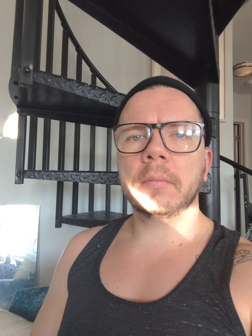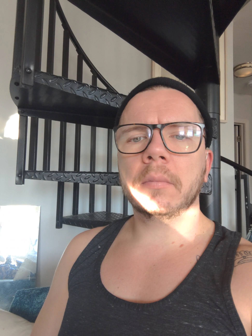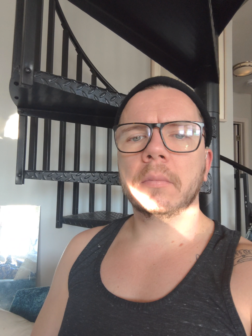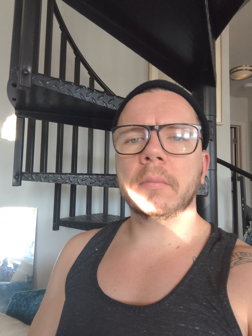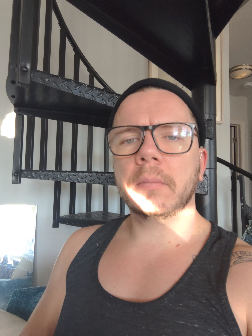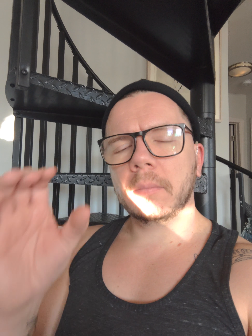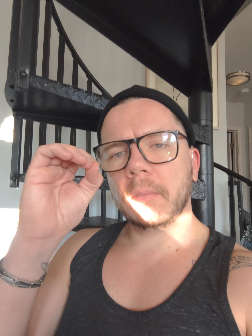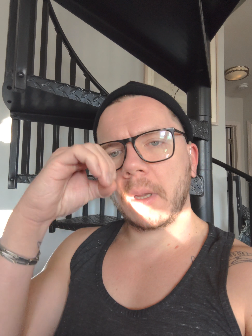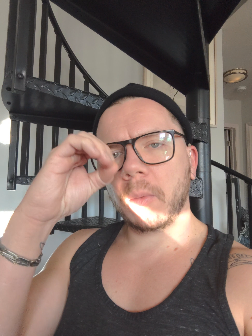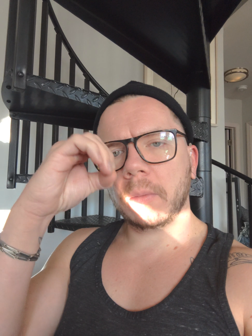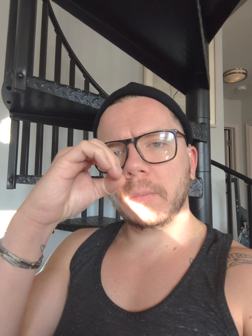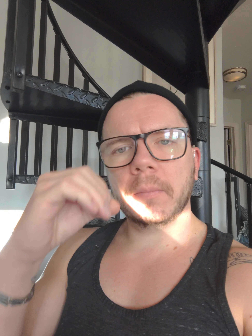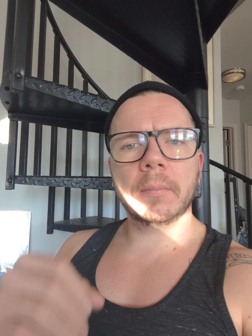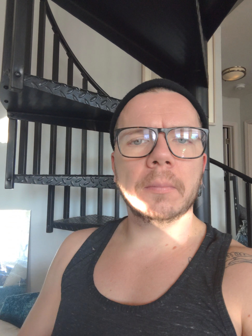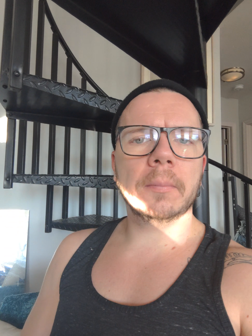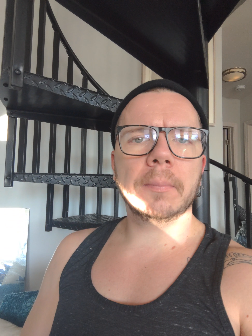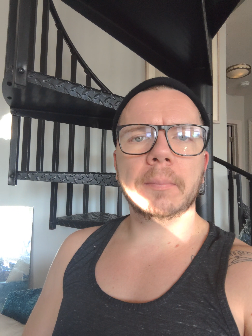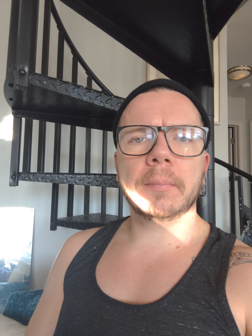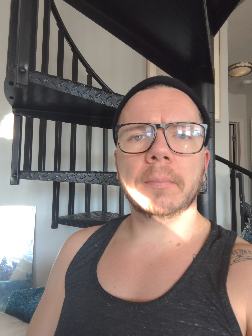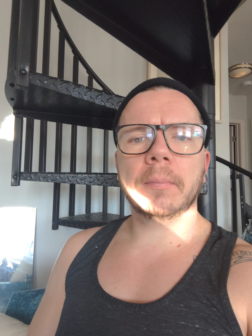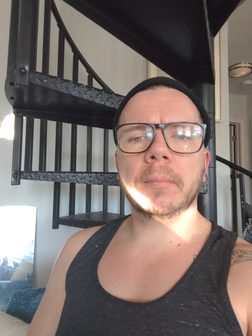owl